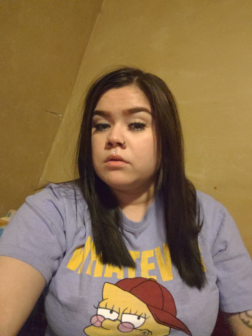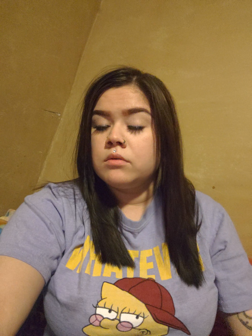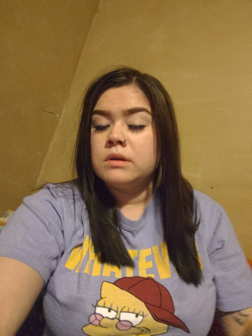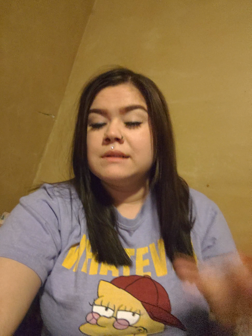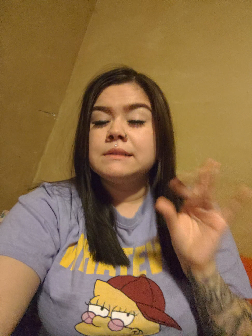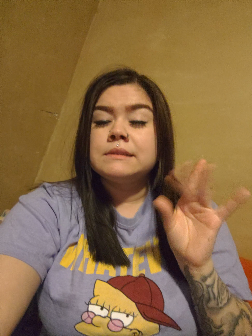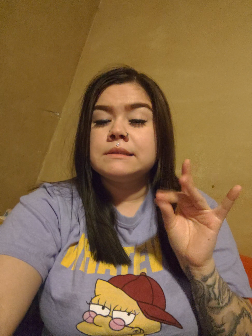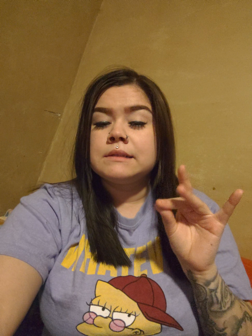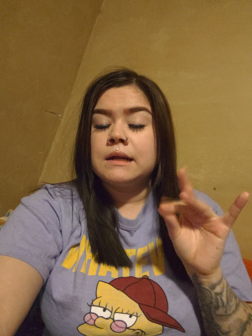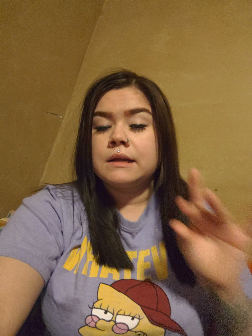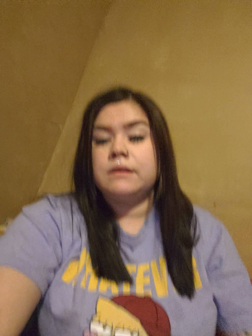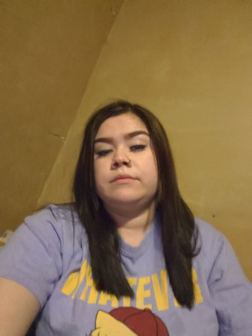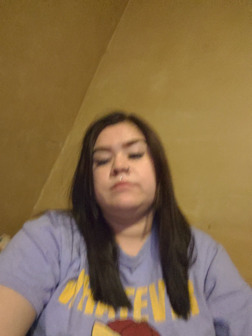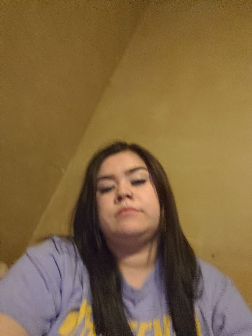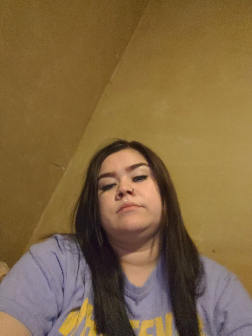sticky